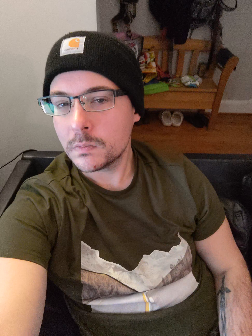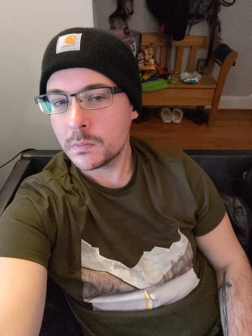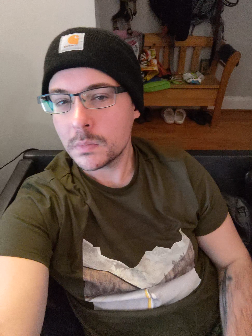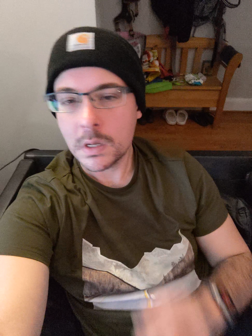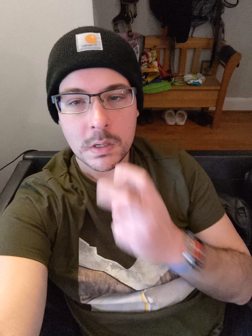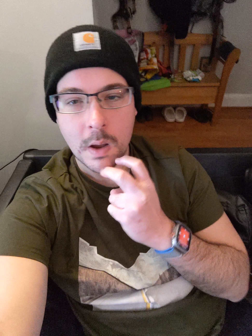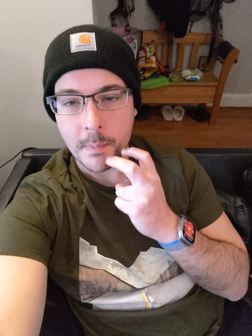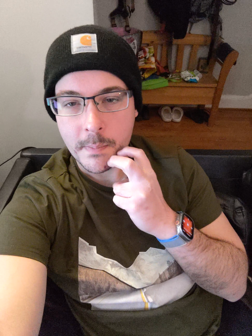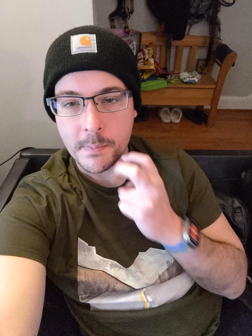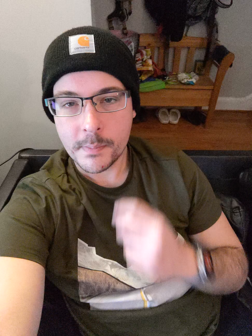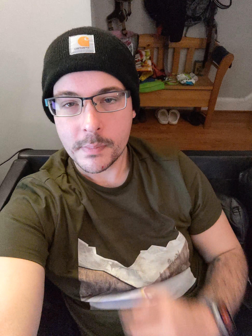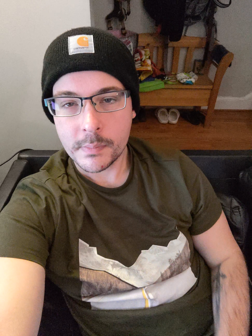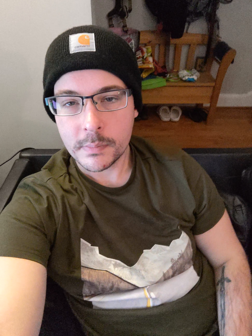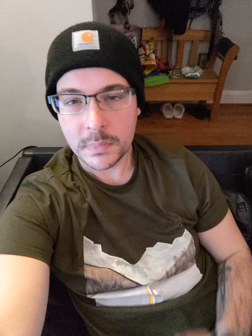gum